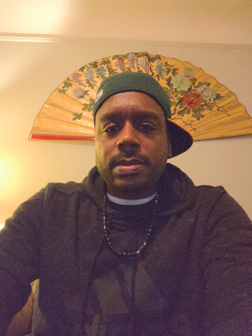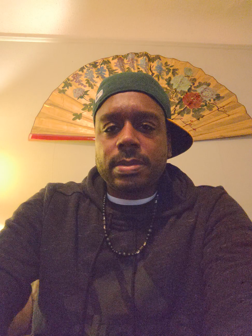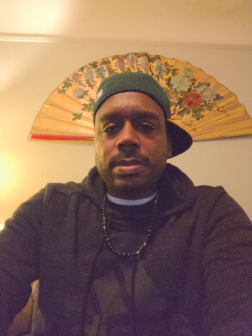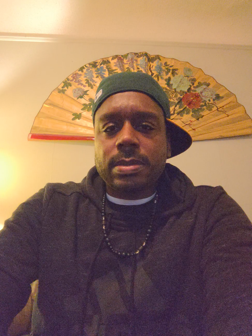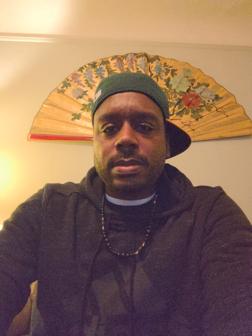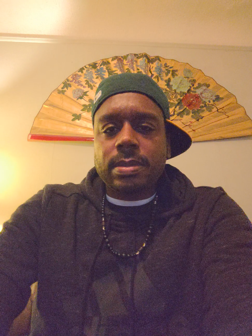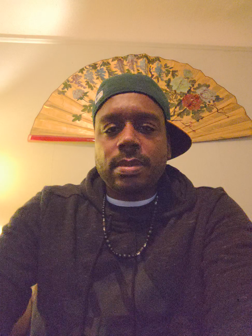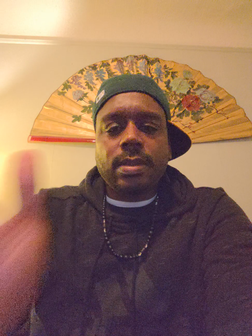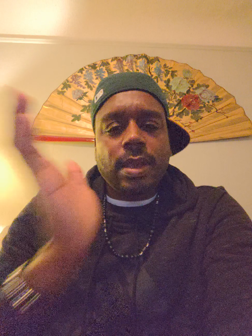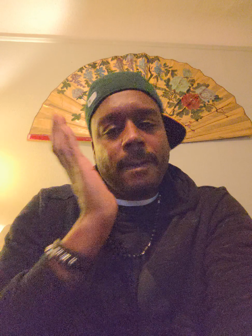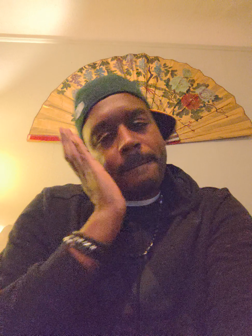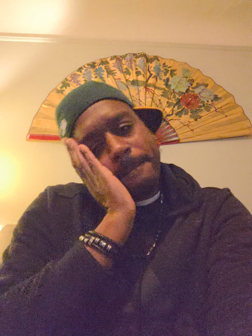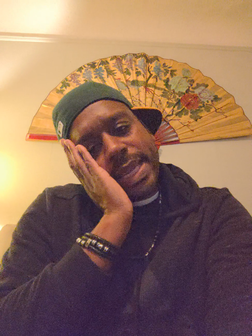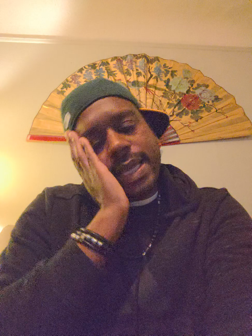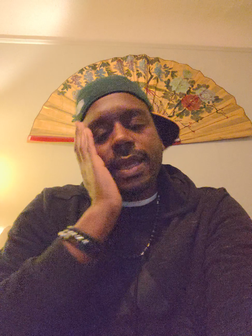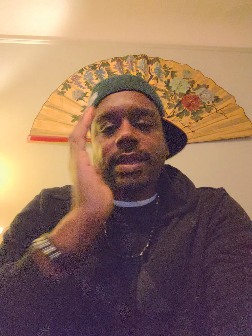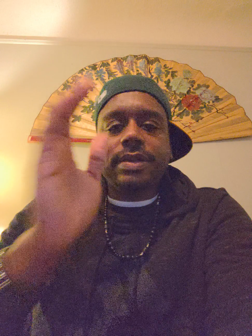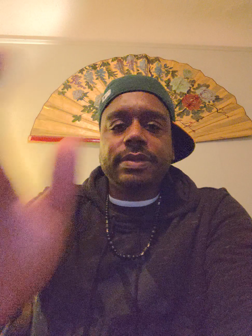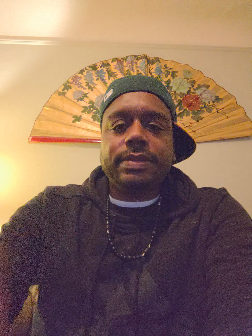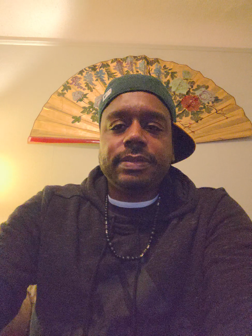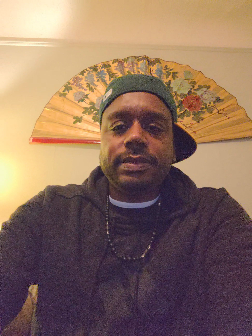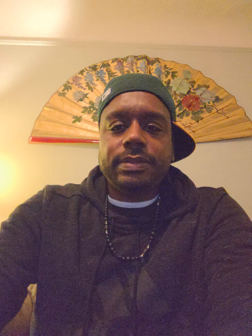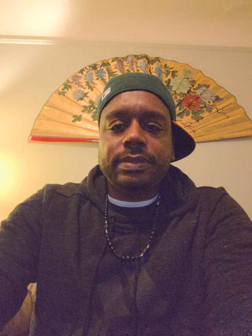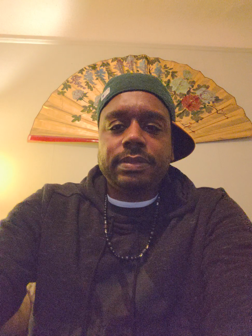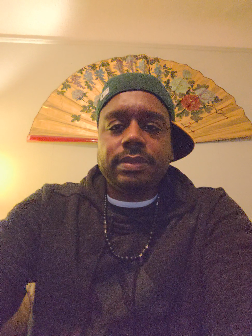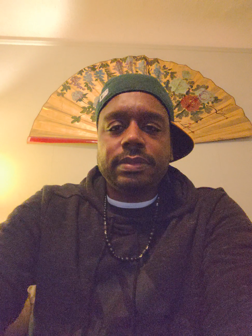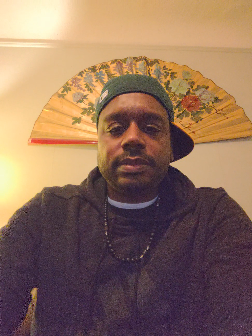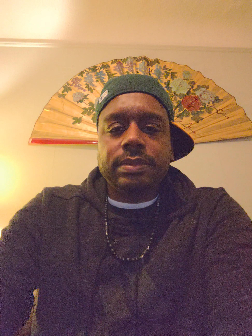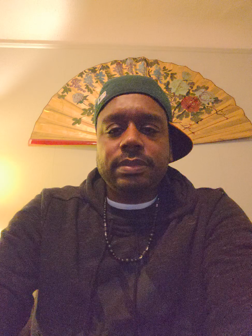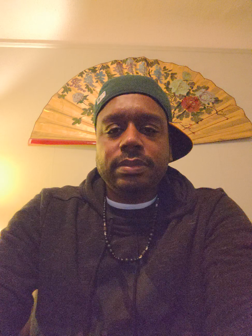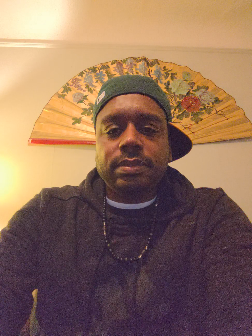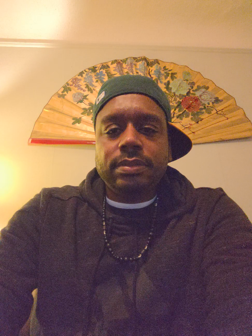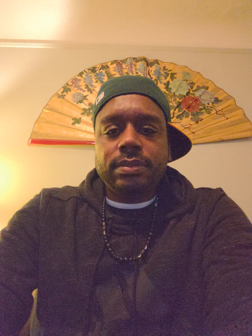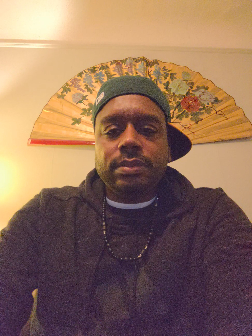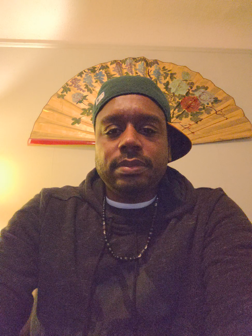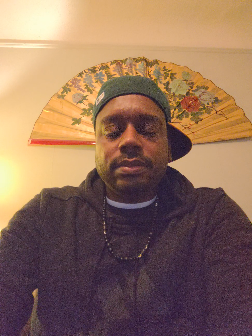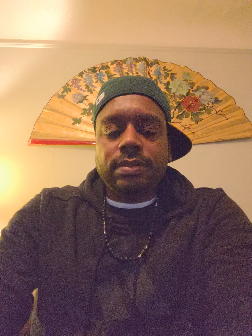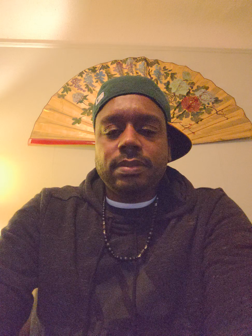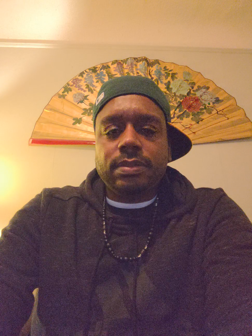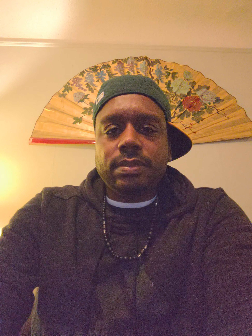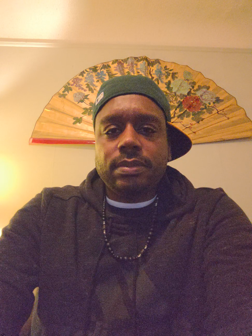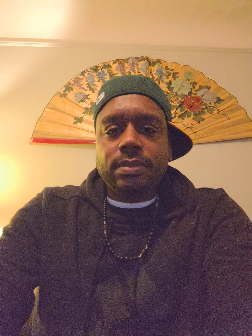bed